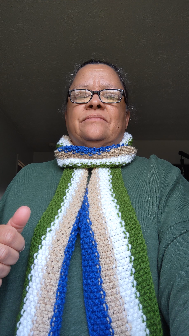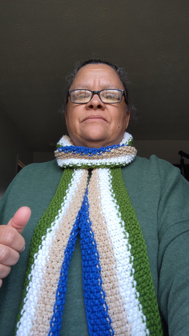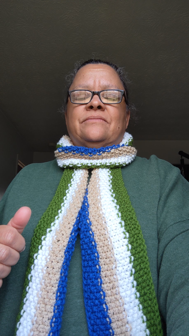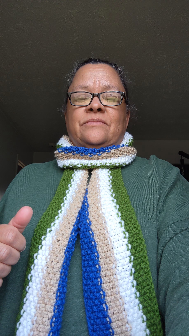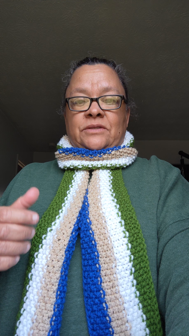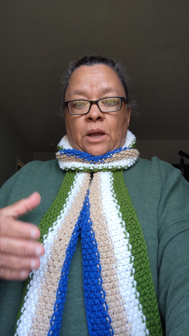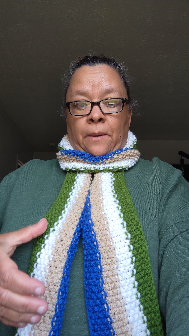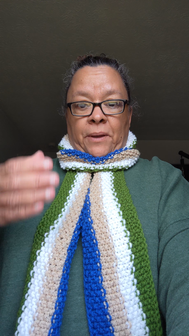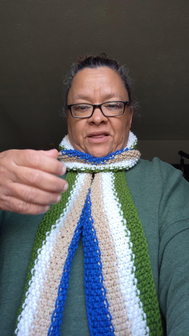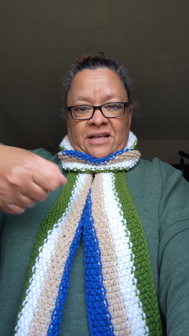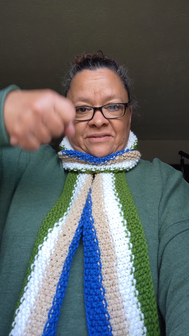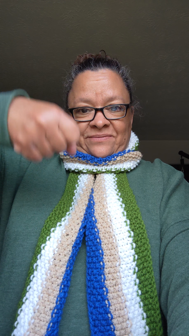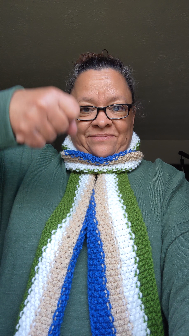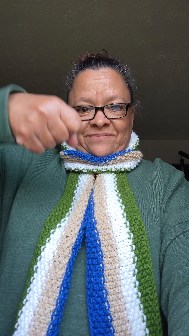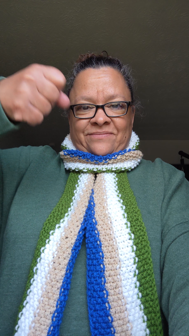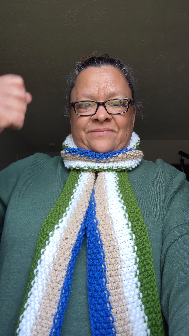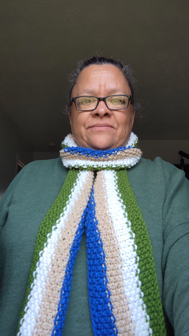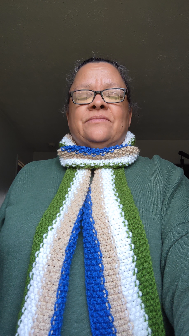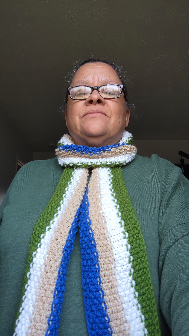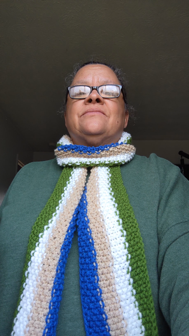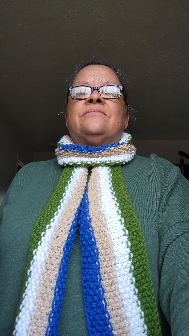bucket